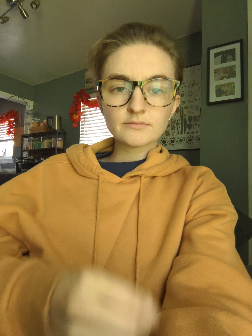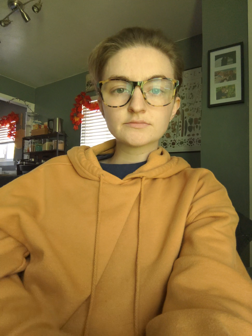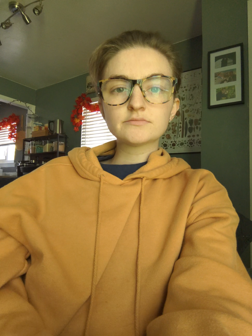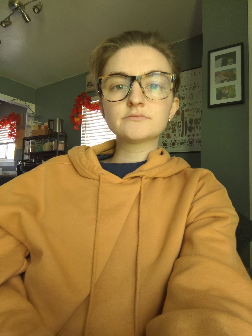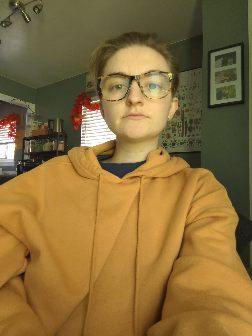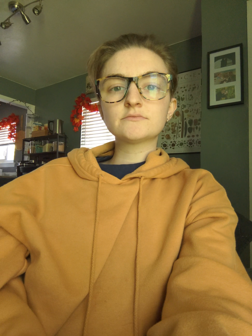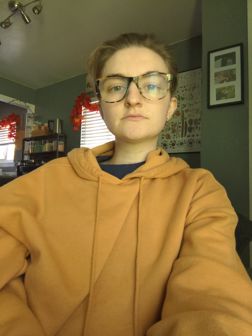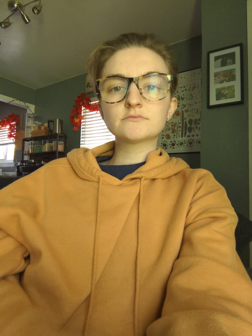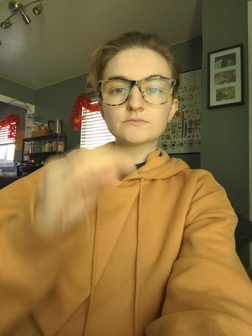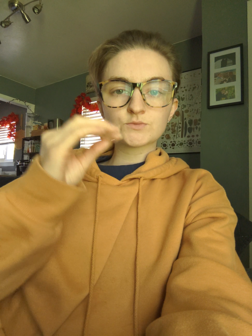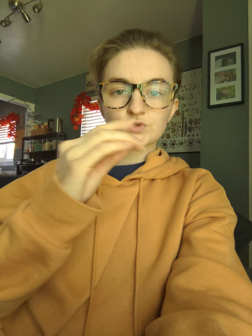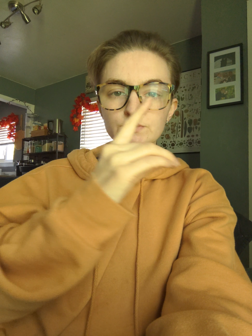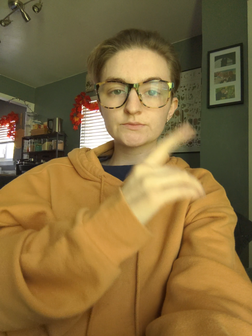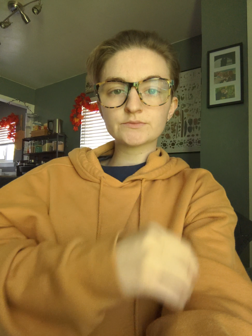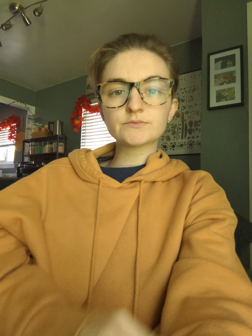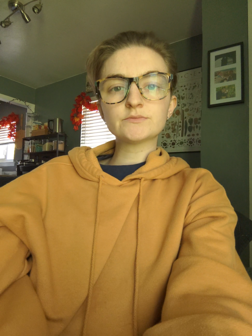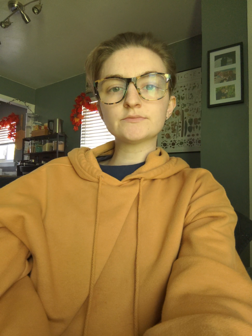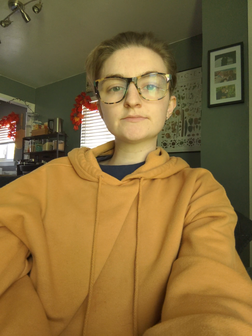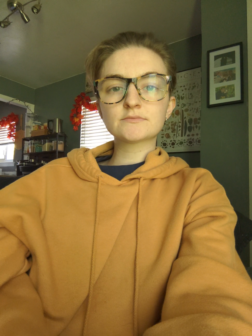dinosaur